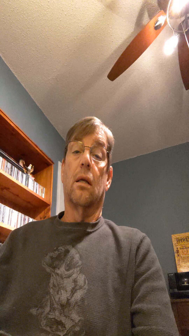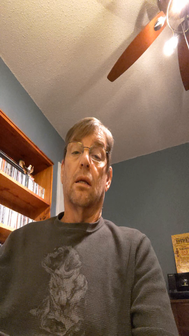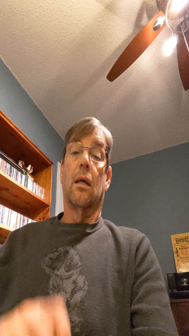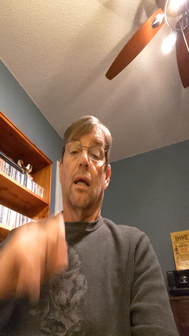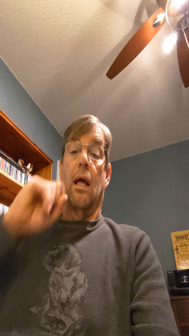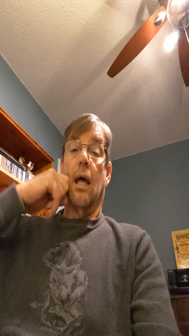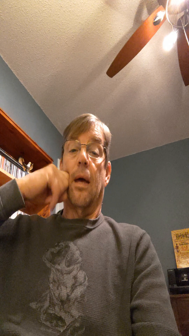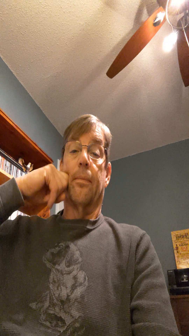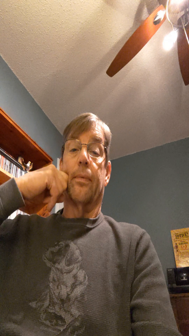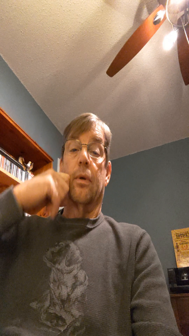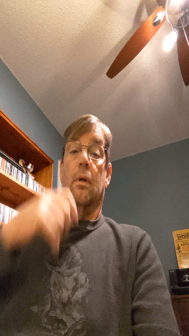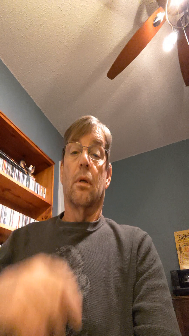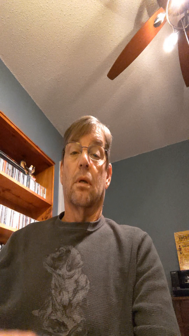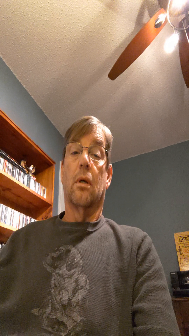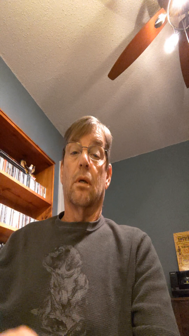apple